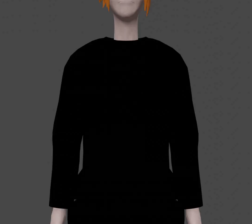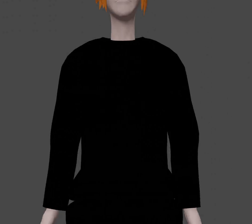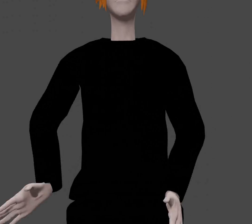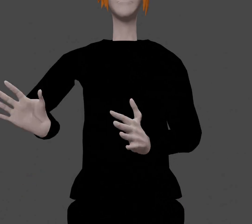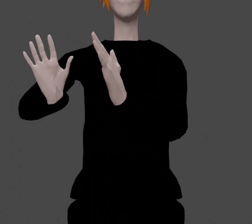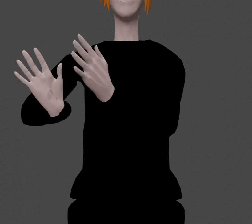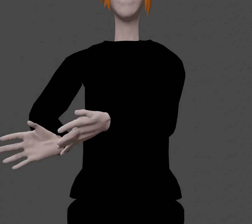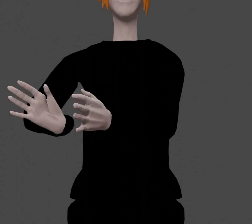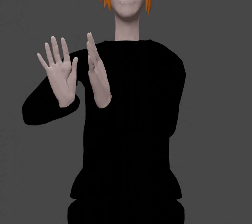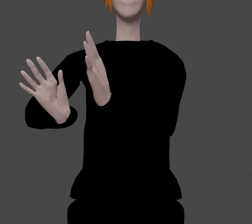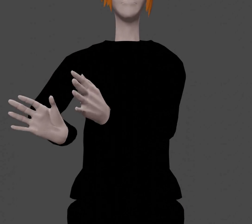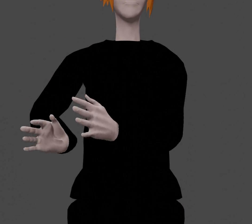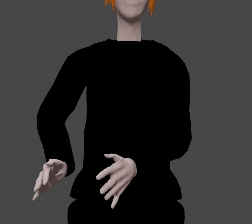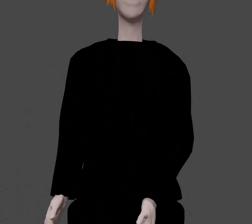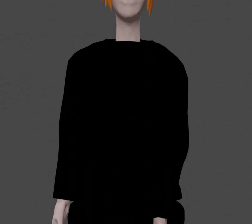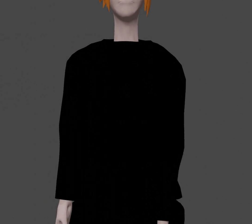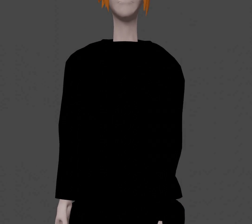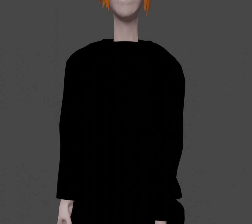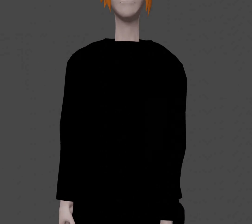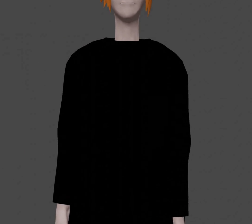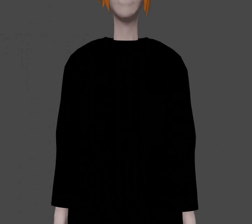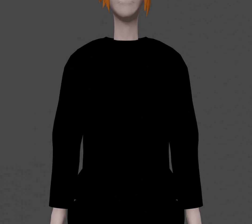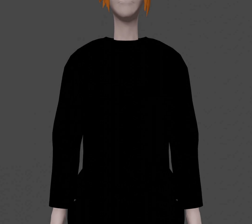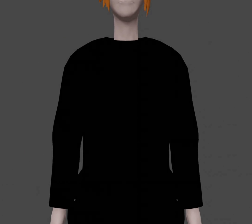Auslan